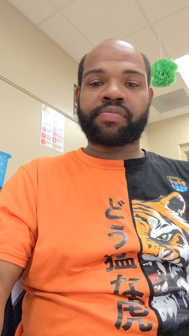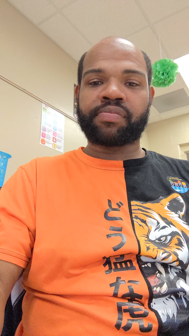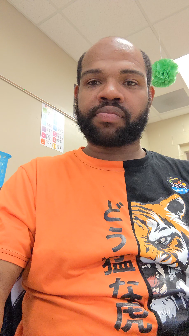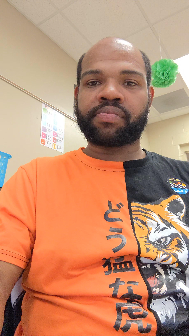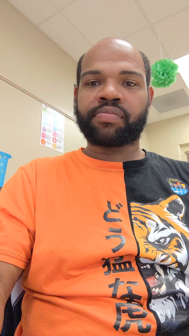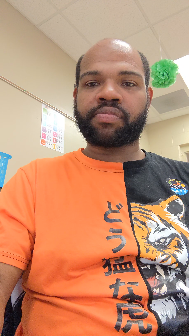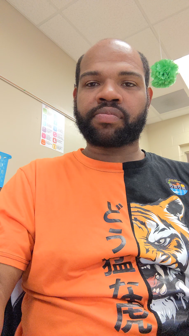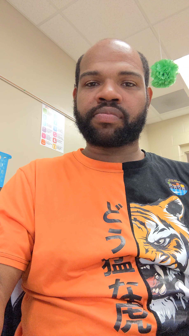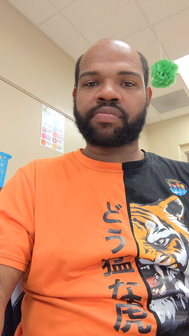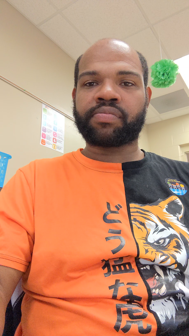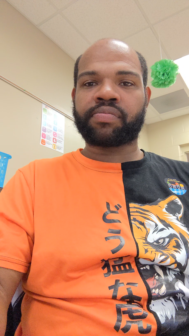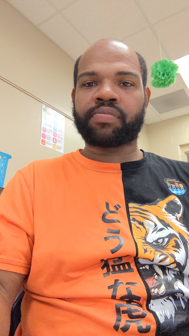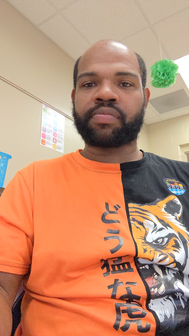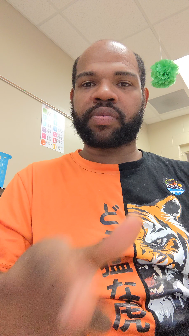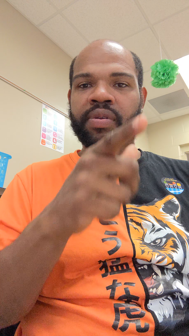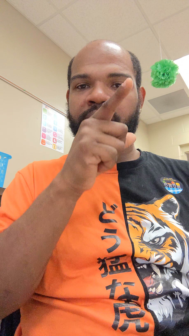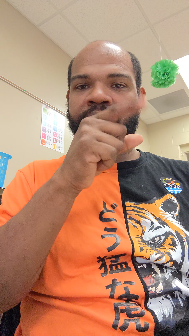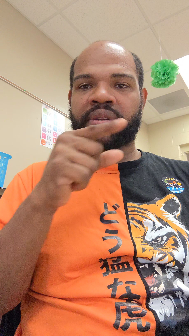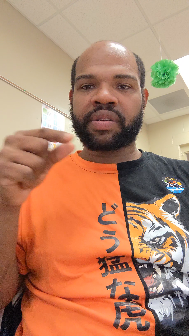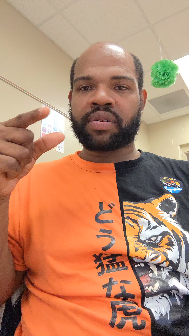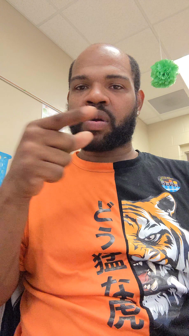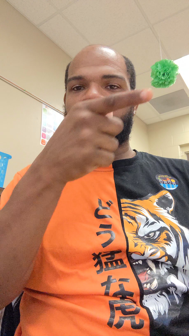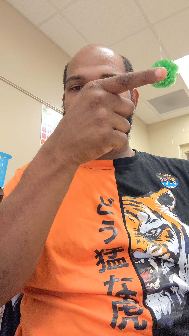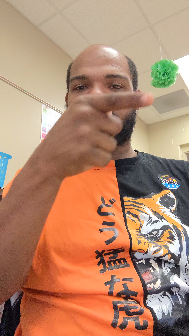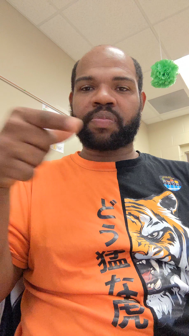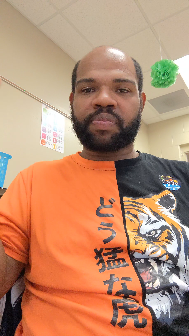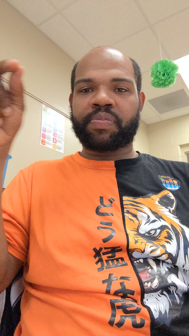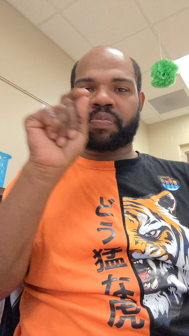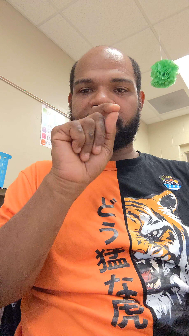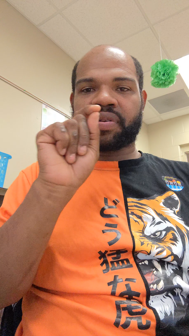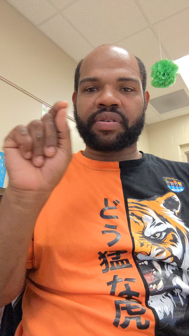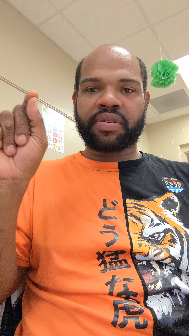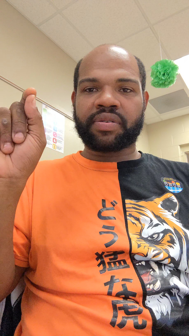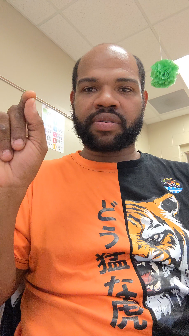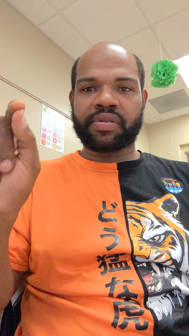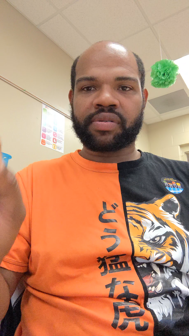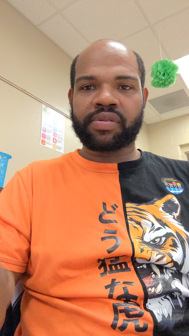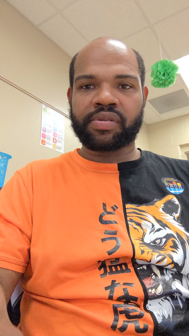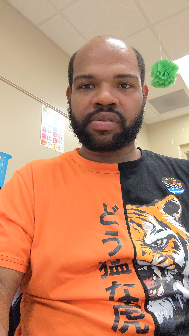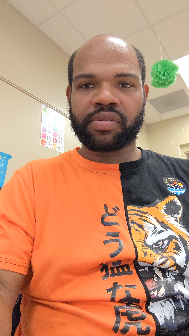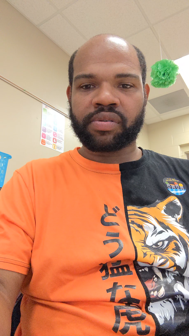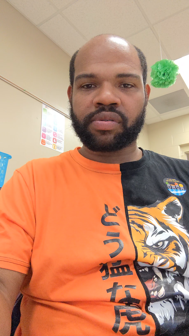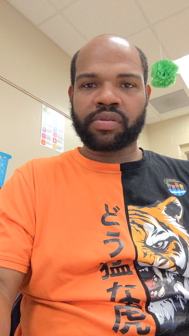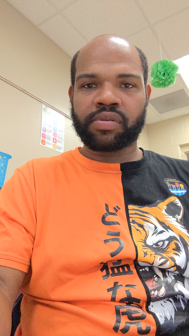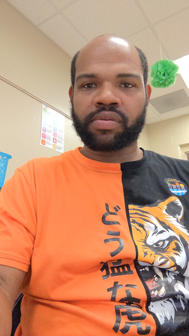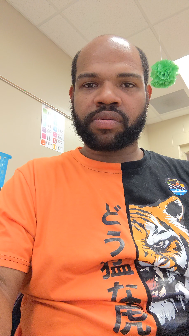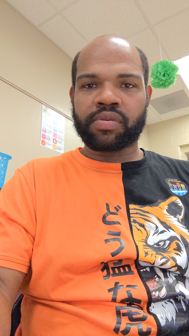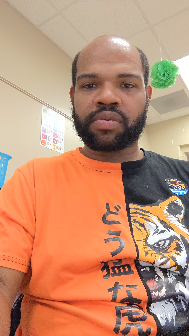peas